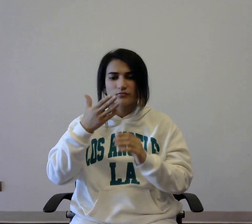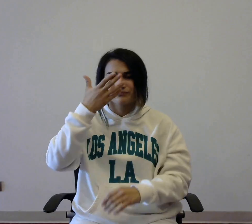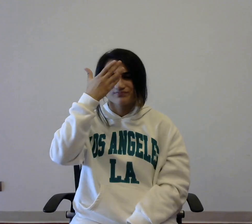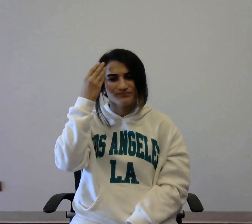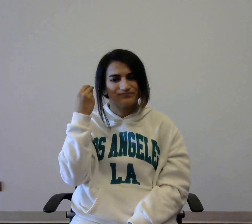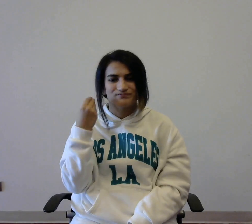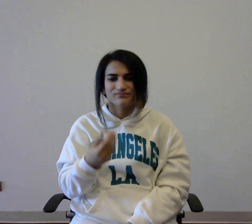unutmuşam